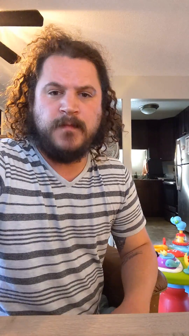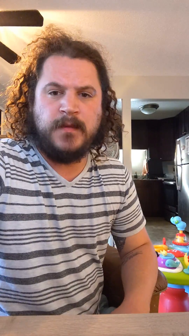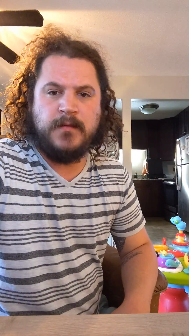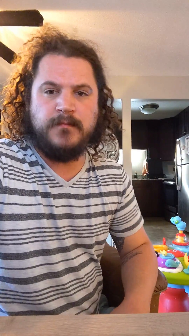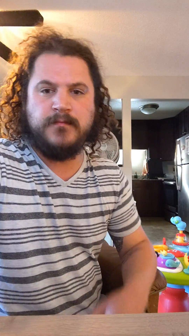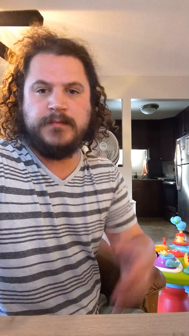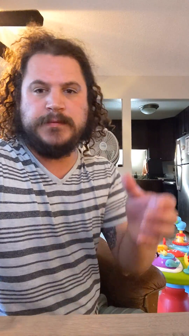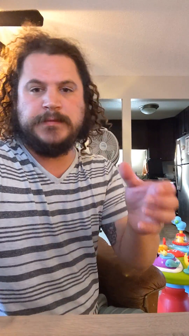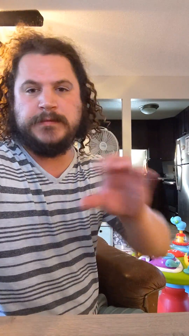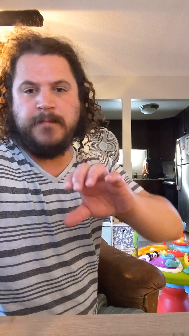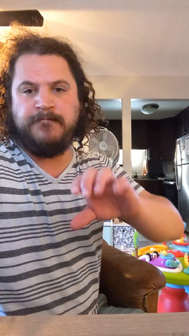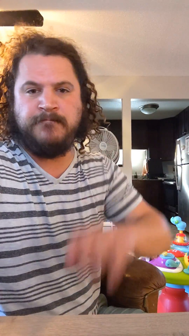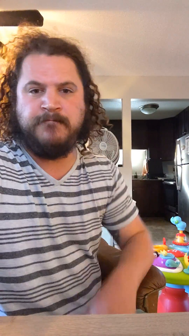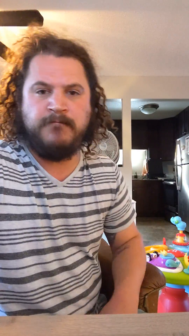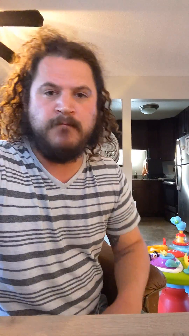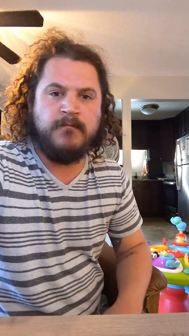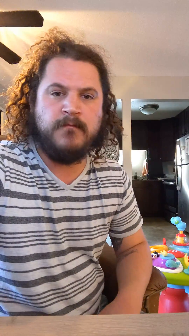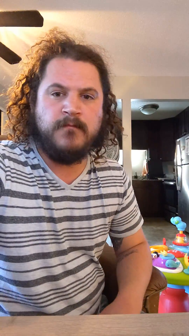dump